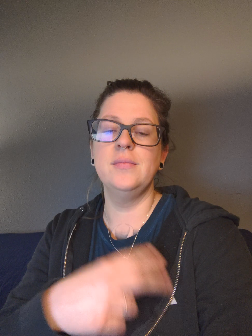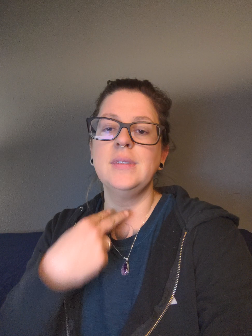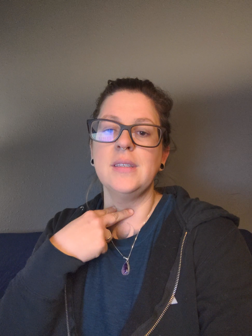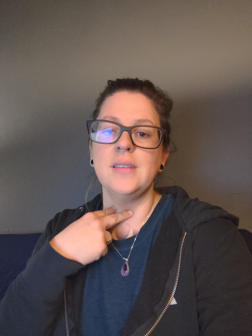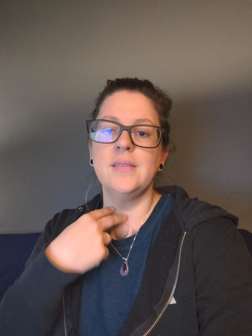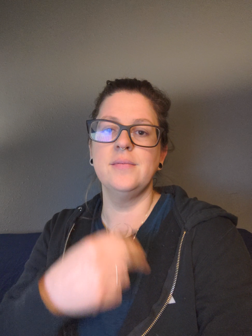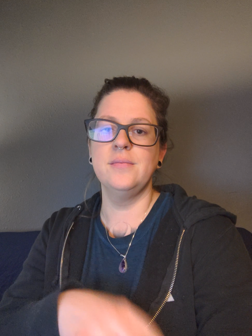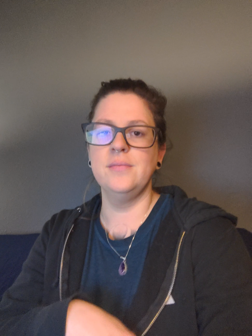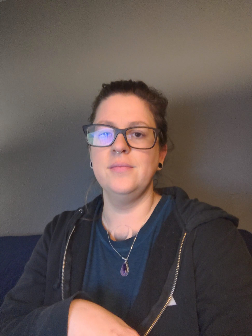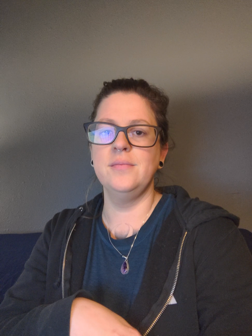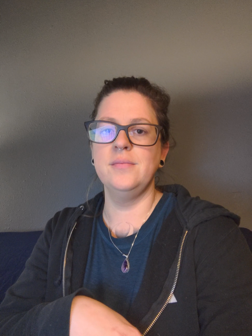stuck